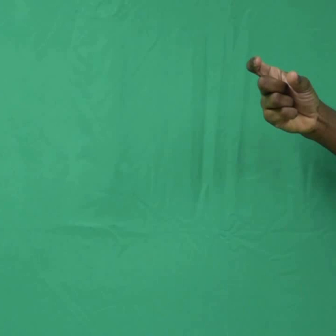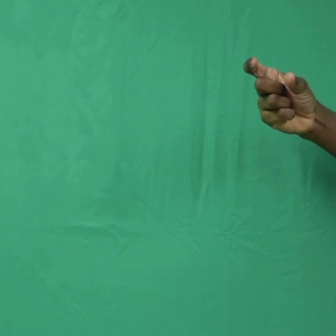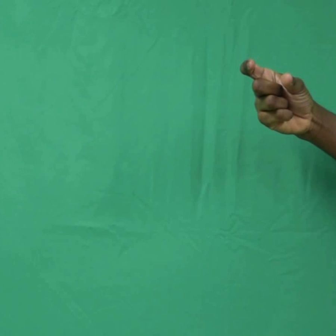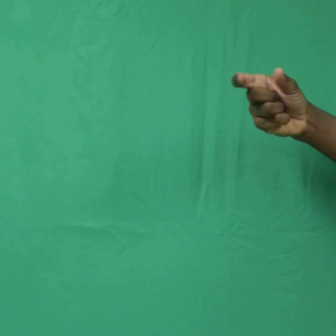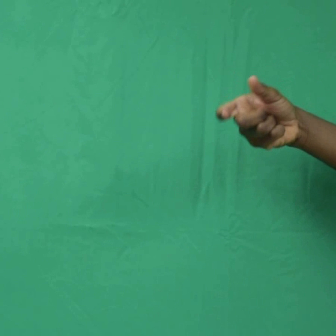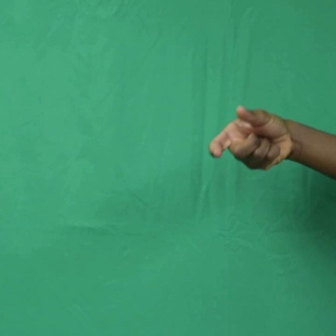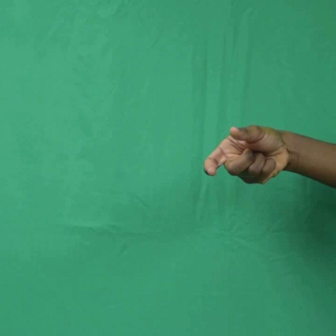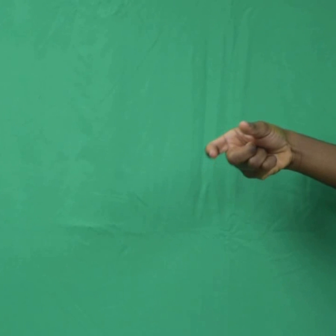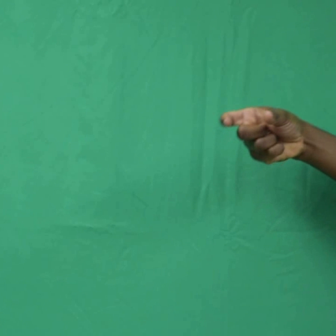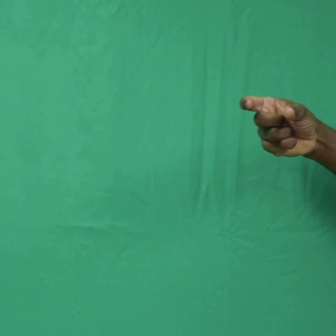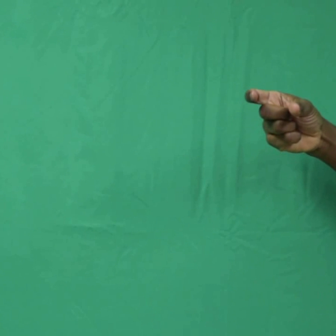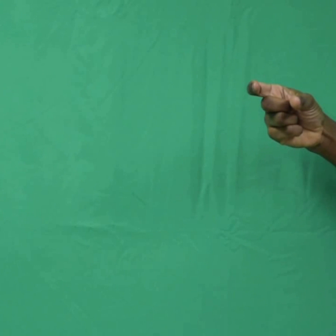Q